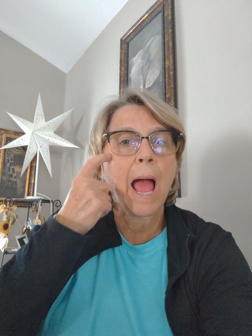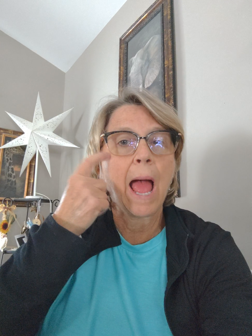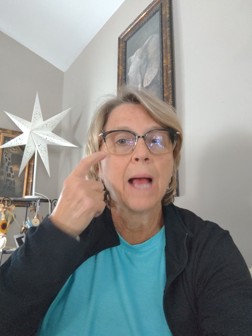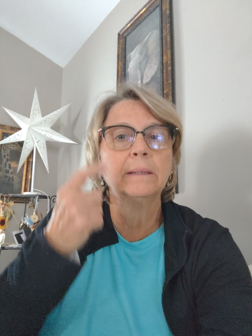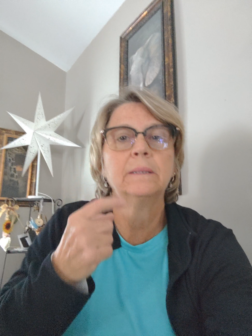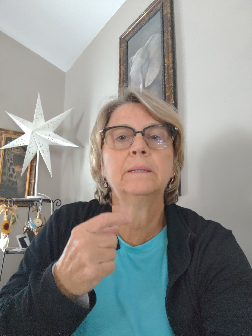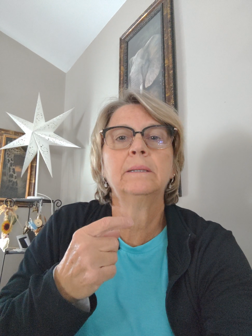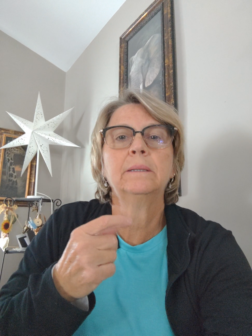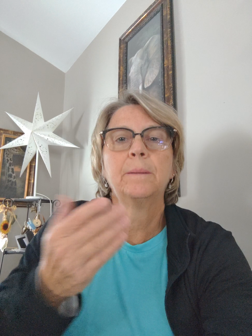eye